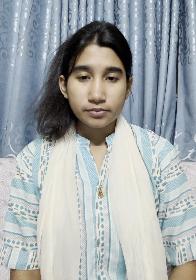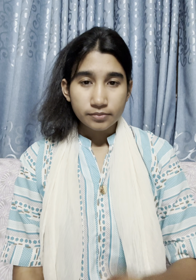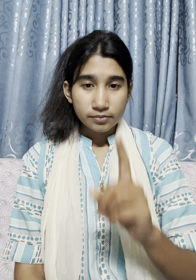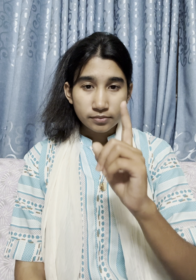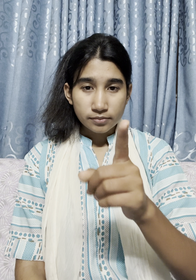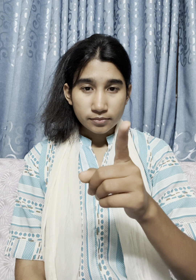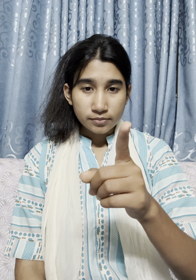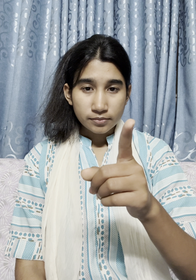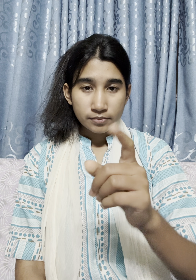তুমি